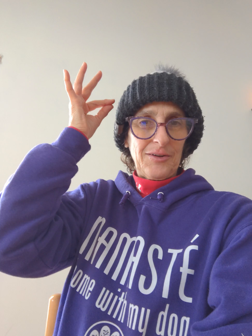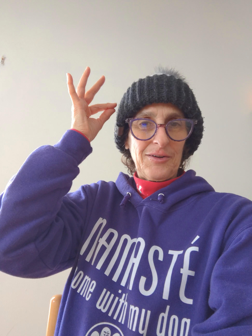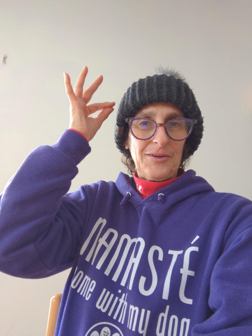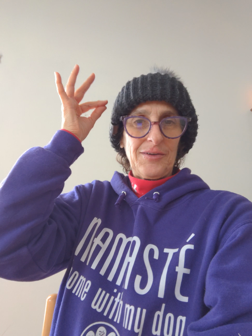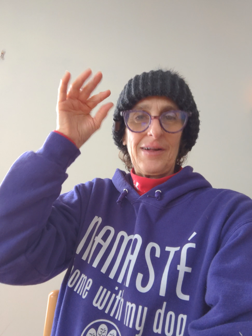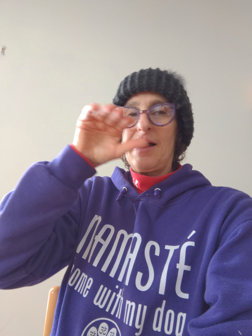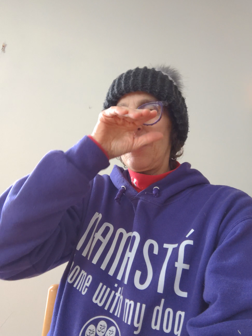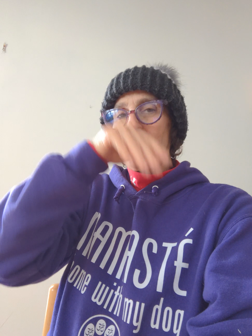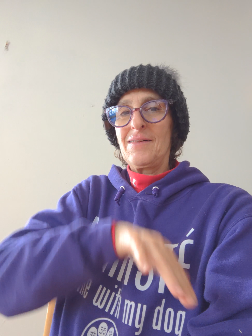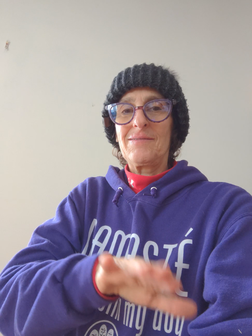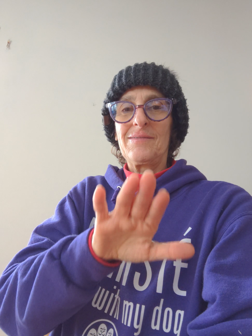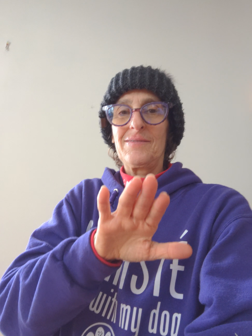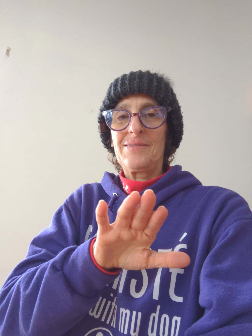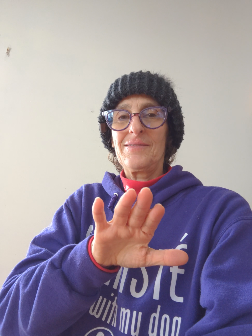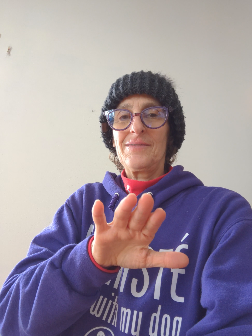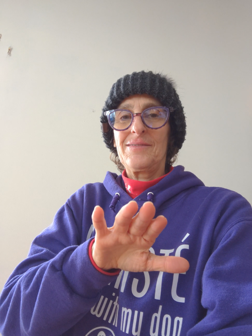elephant